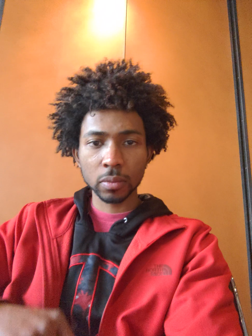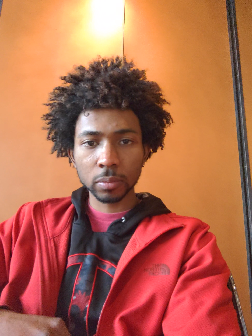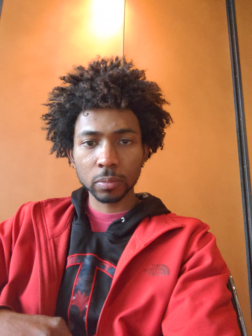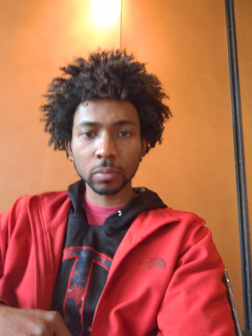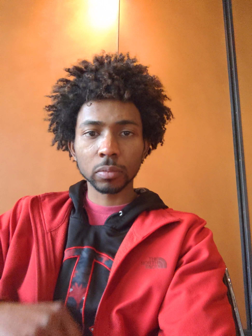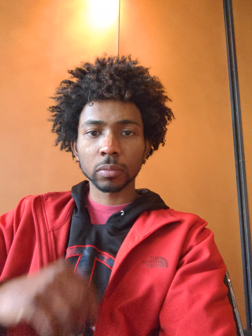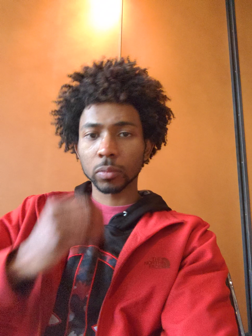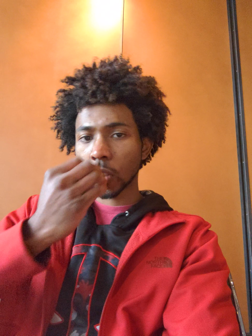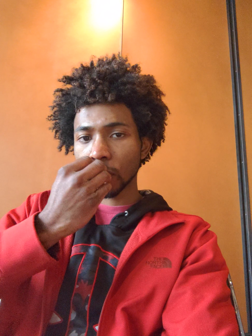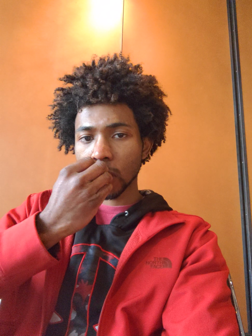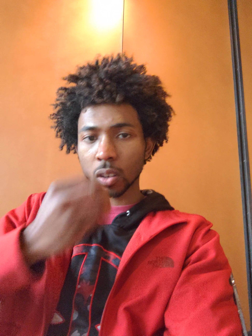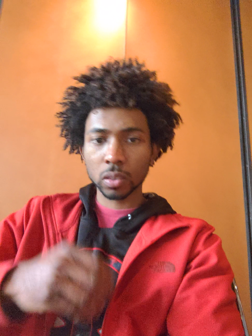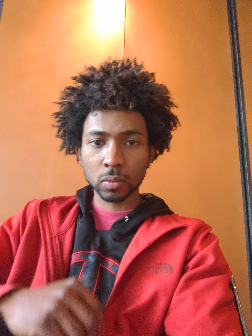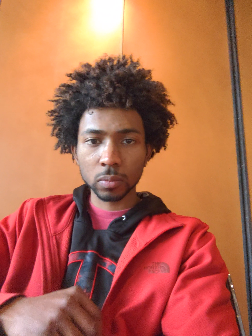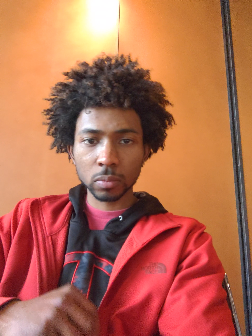food